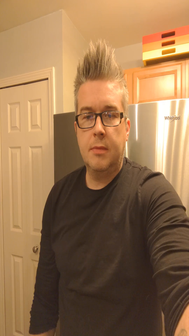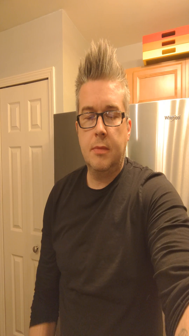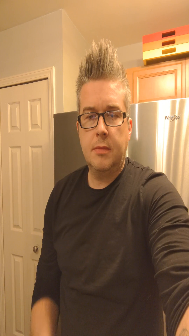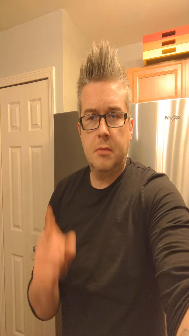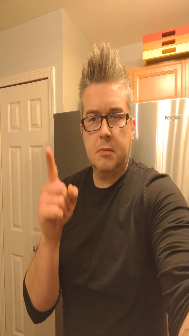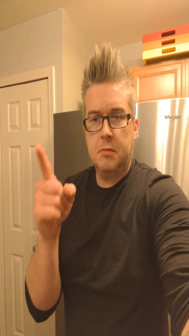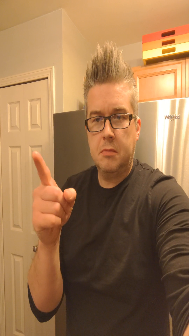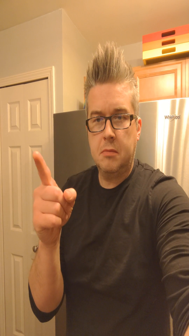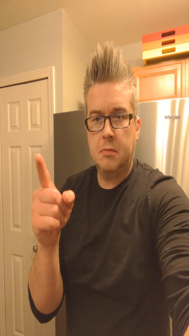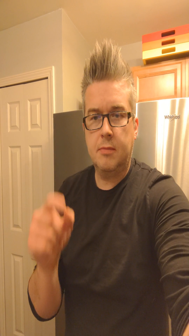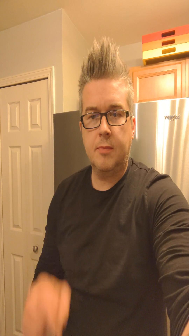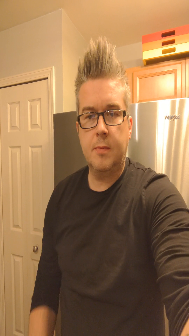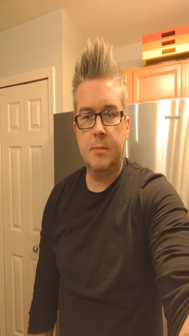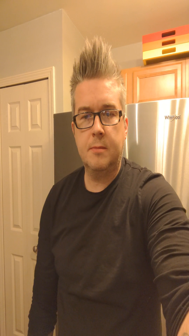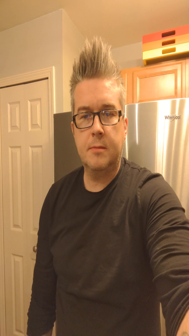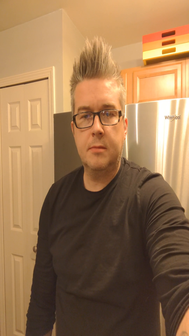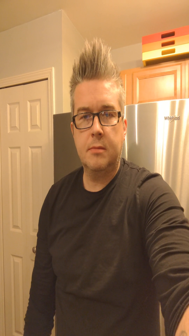he/she/it